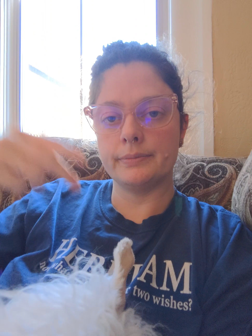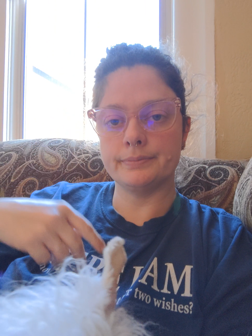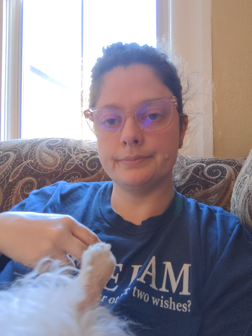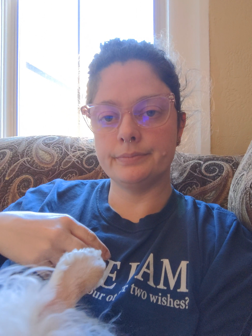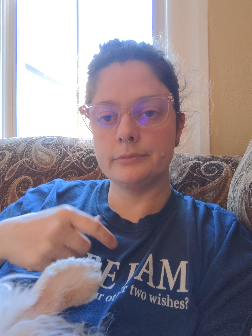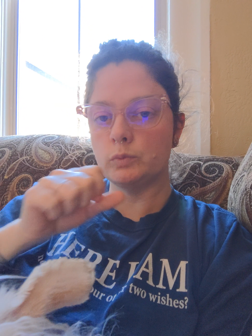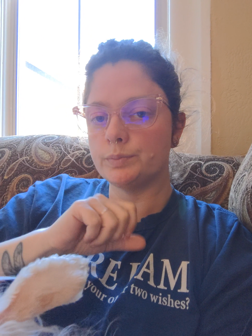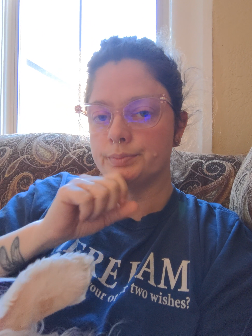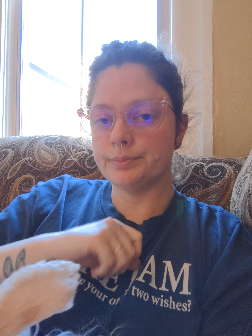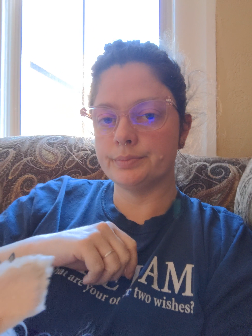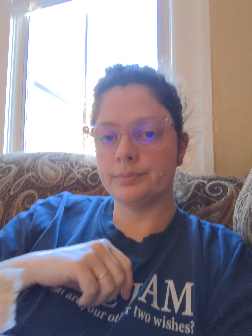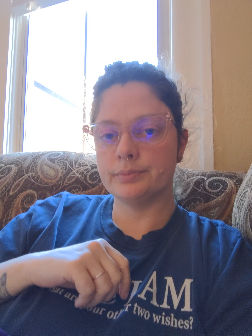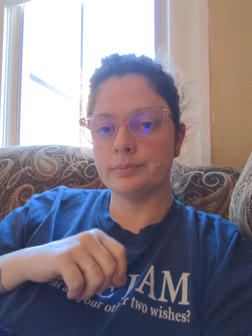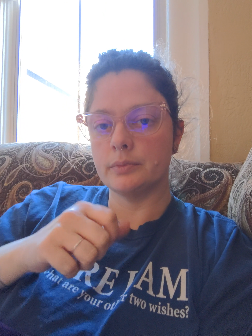ice cream